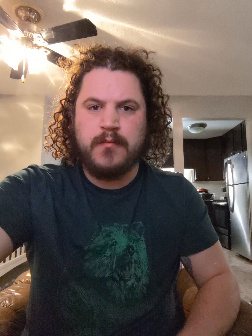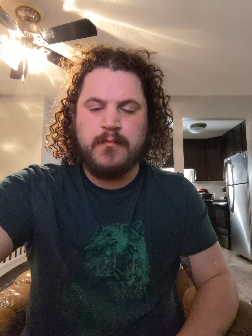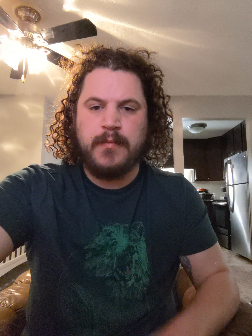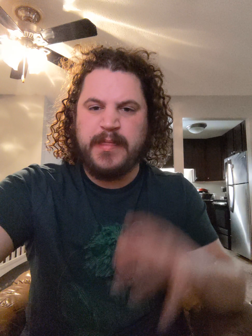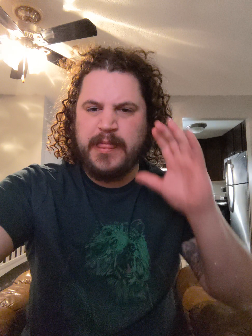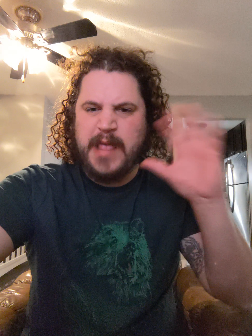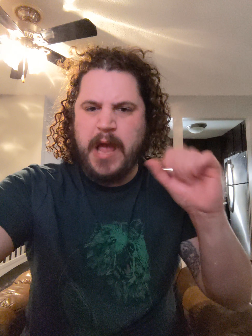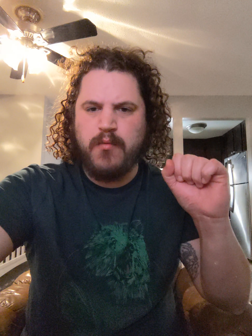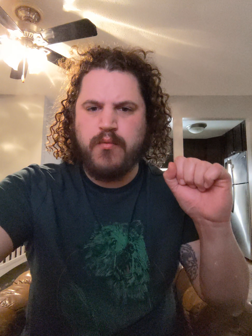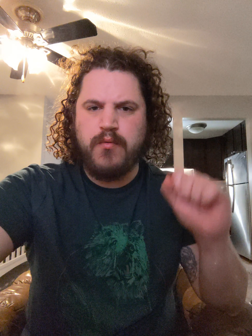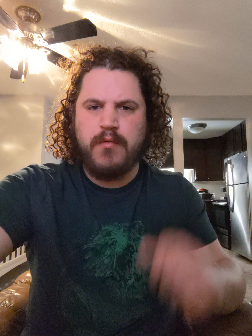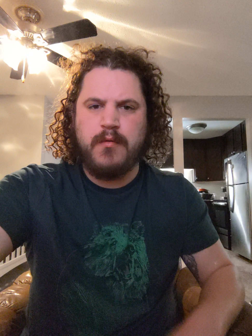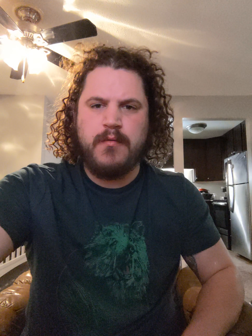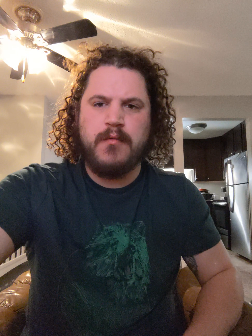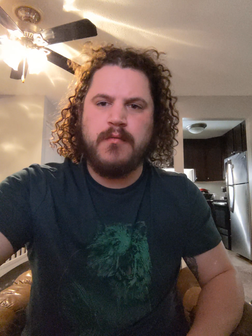loud